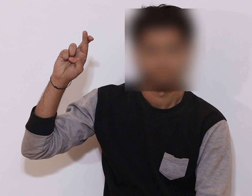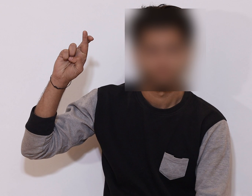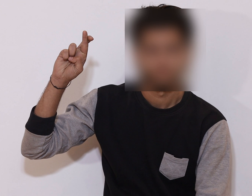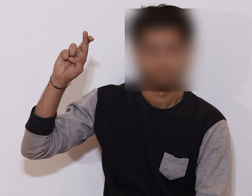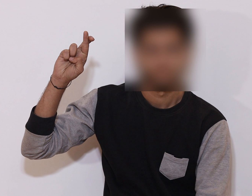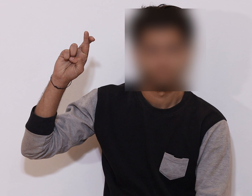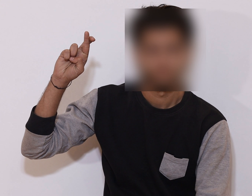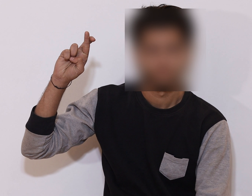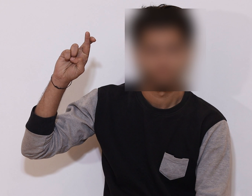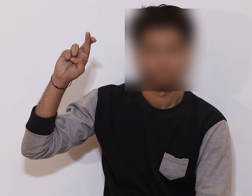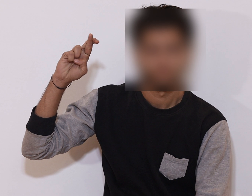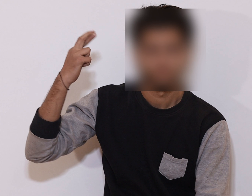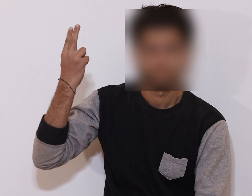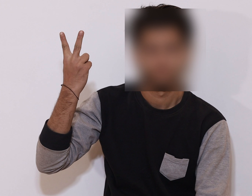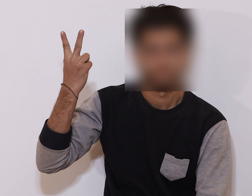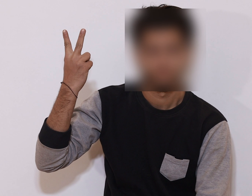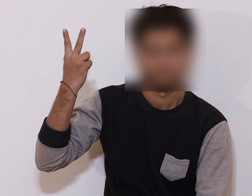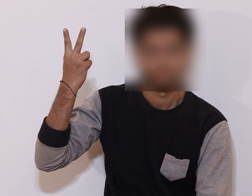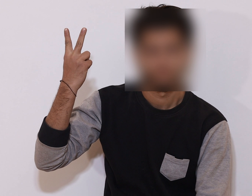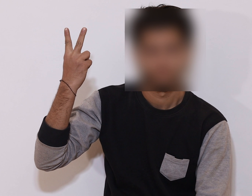ڑ